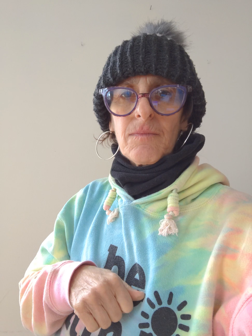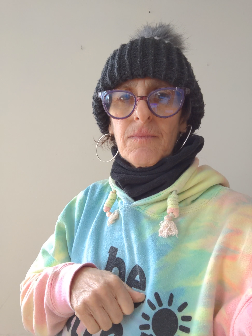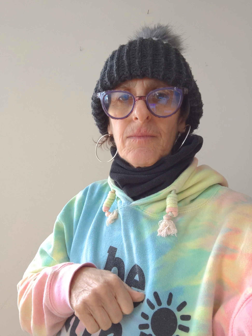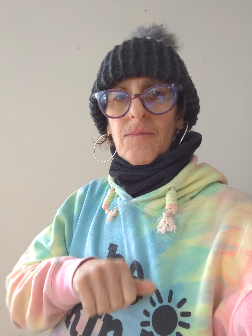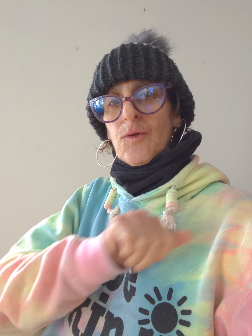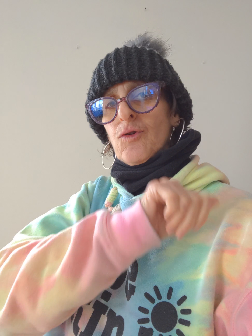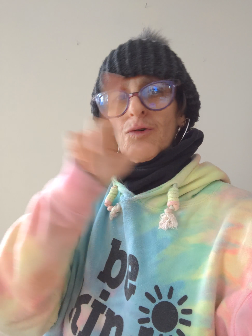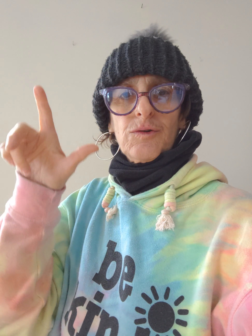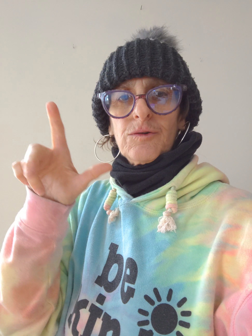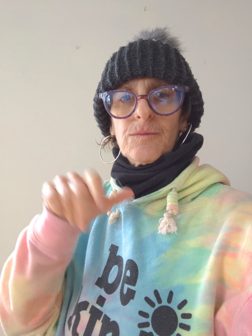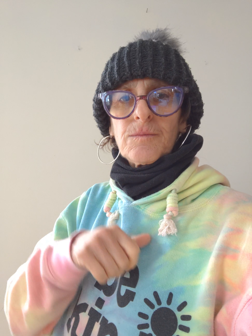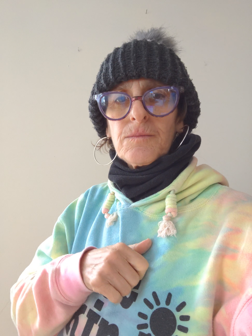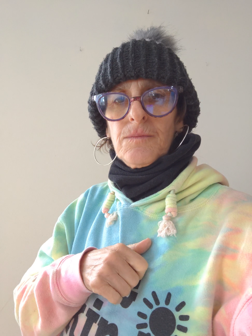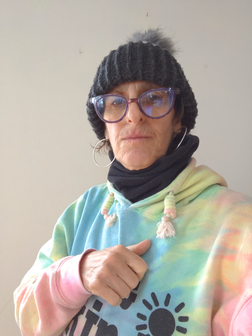all